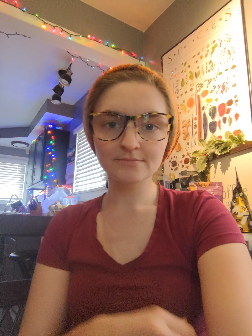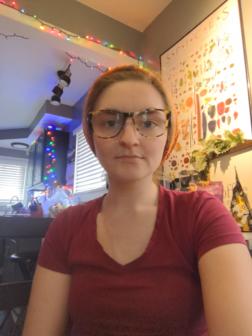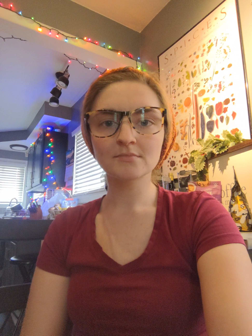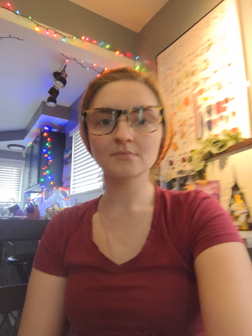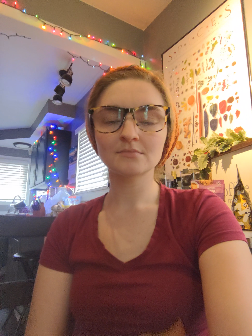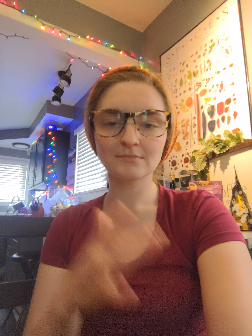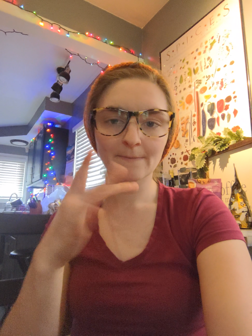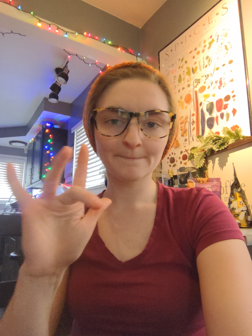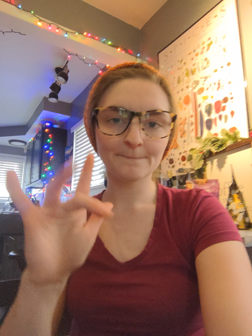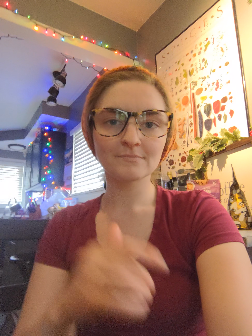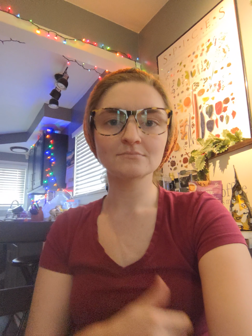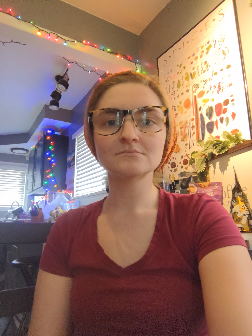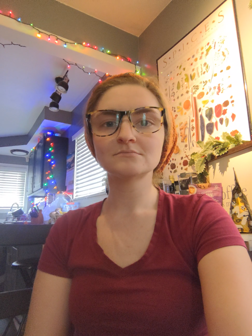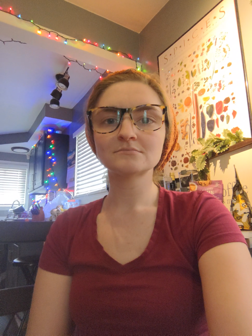empty